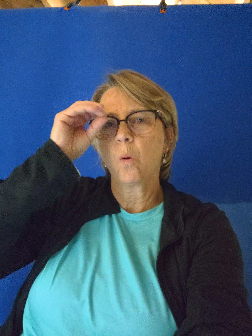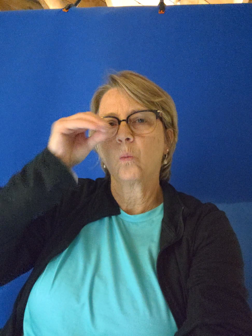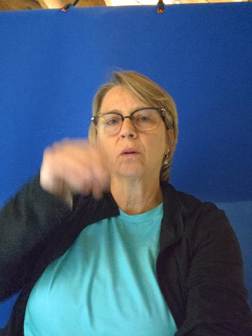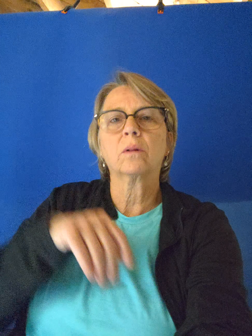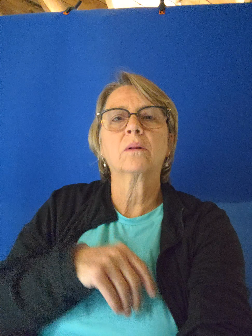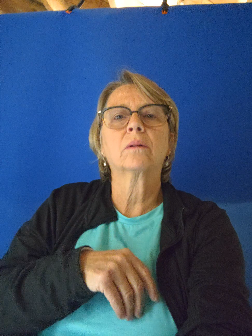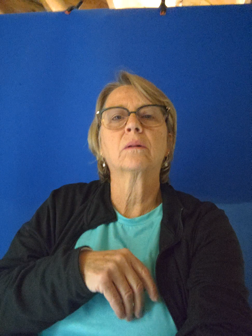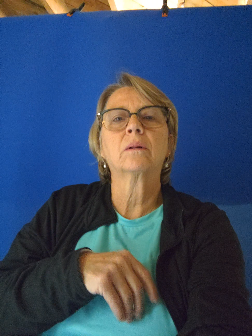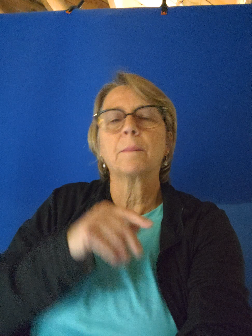owl